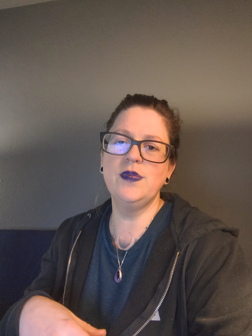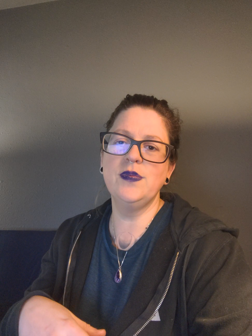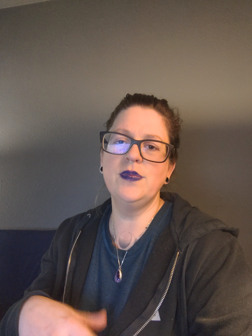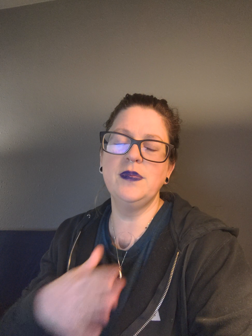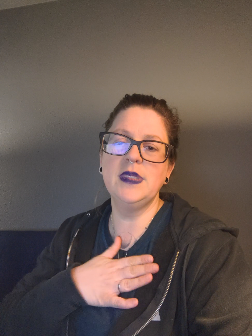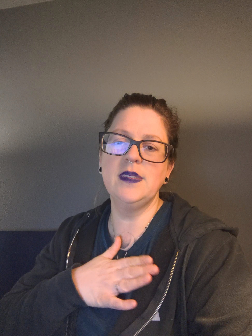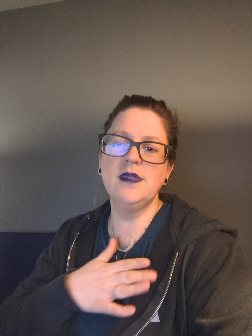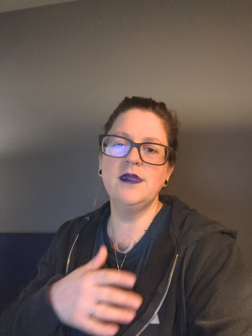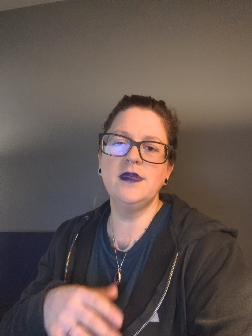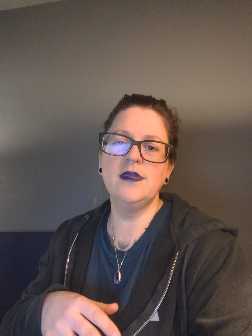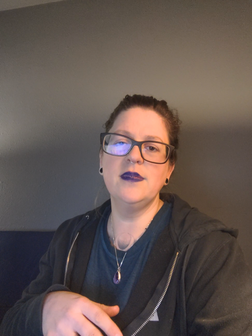my